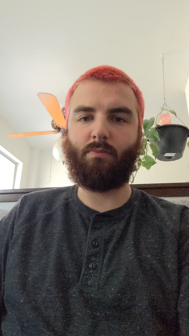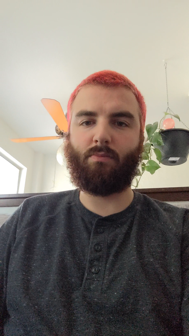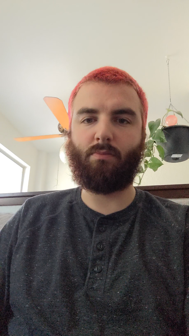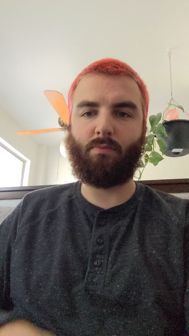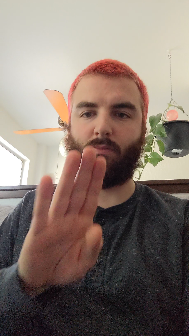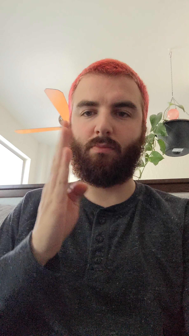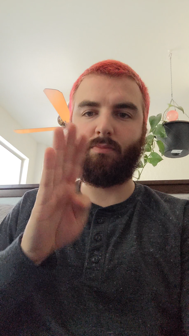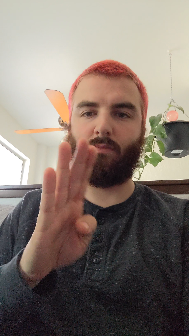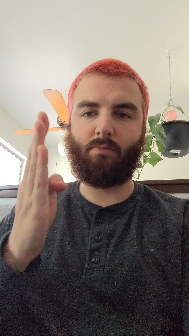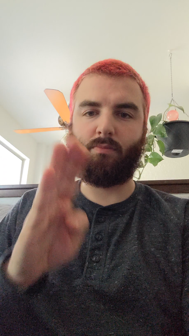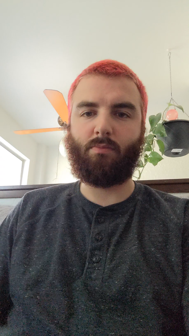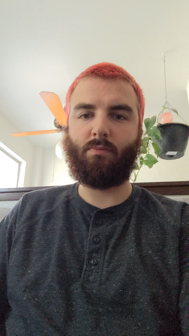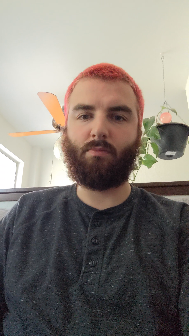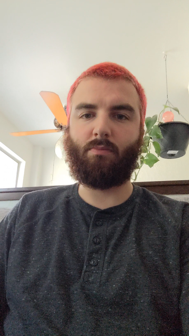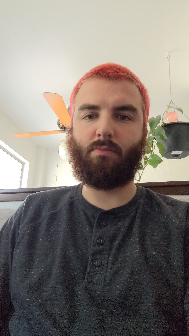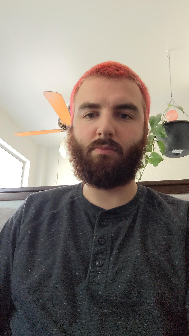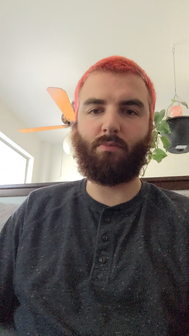door